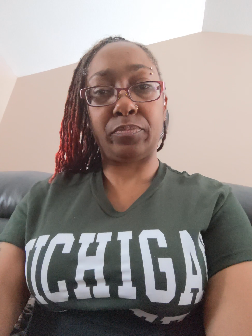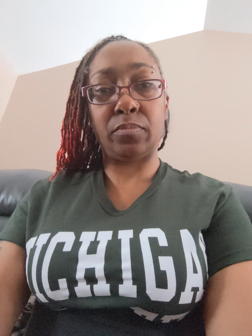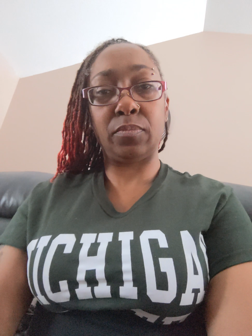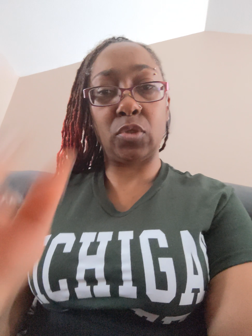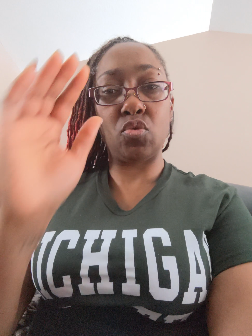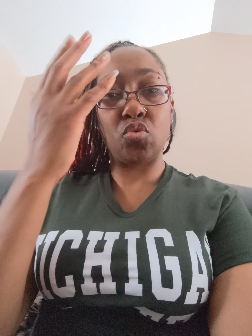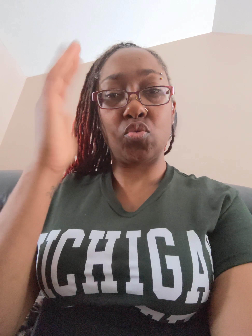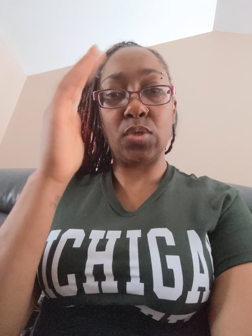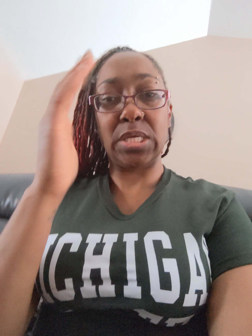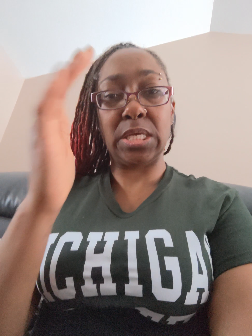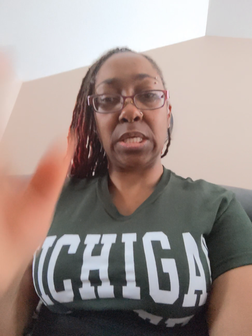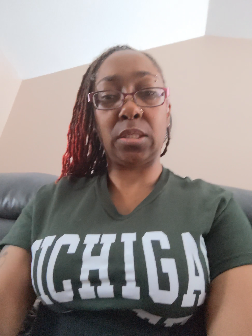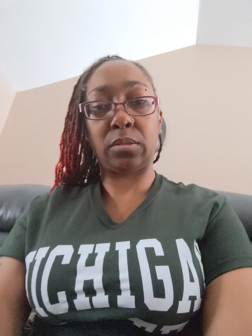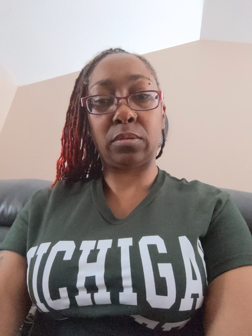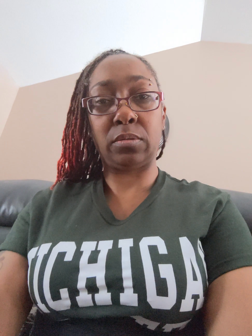tree